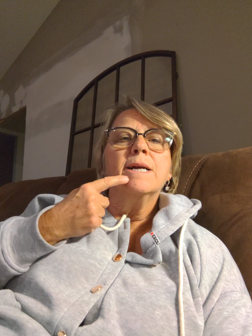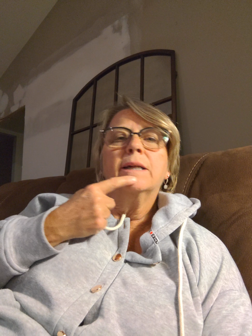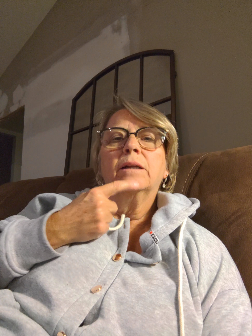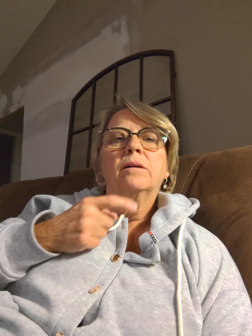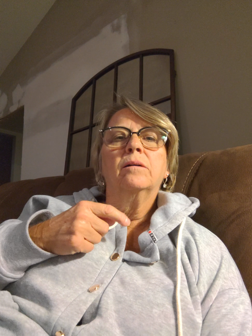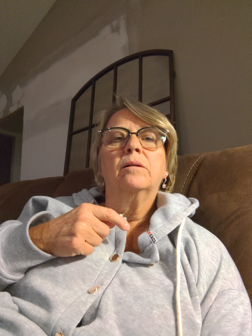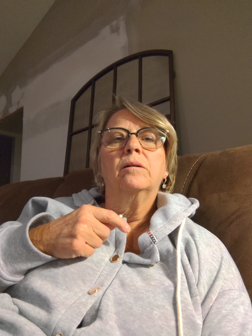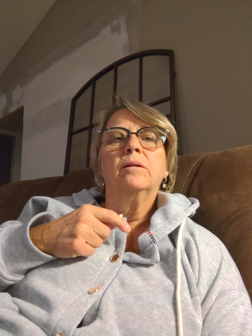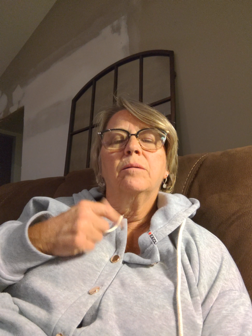chin